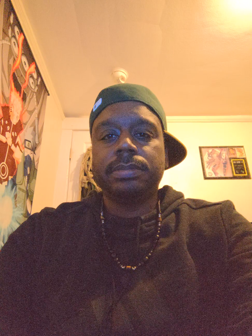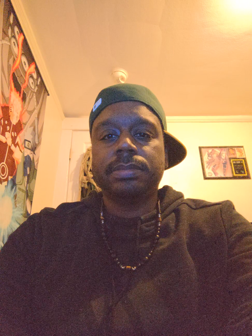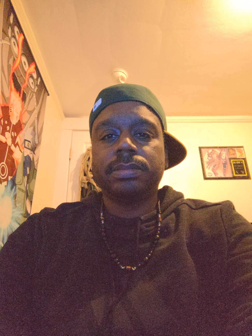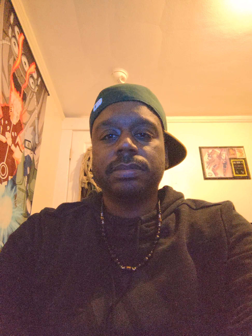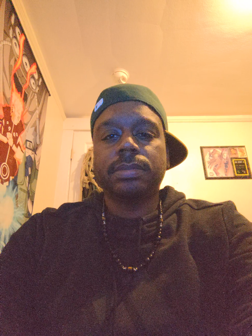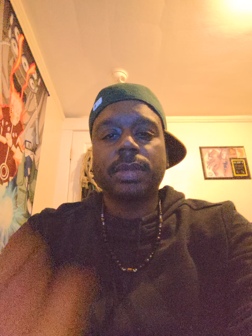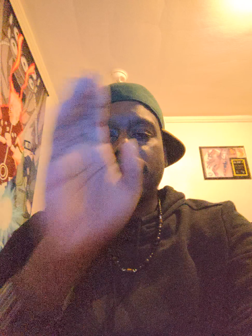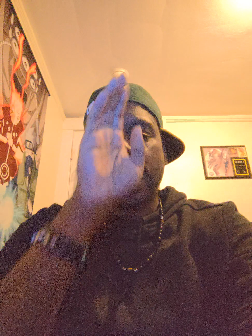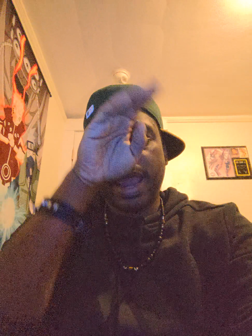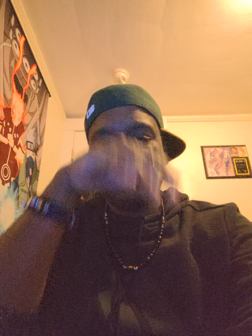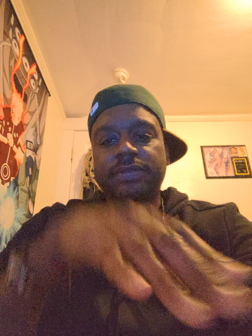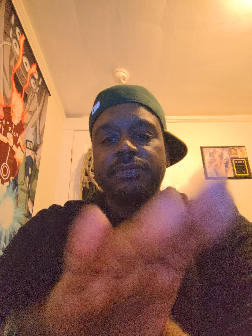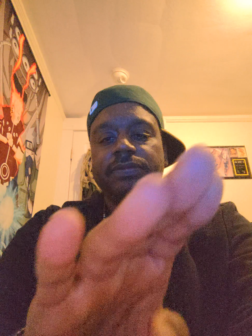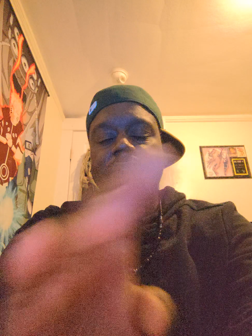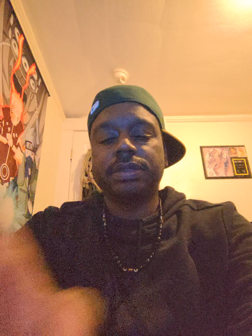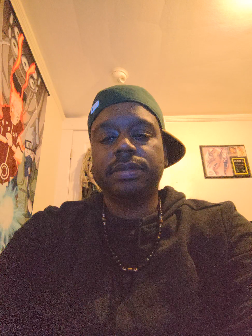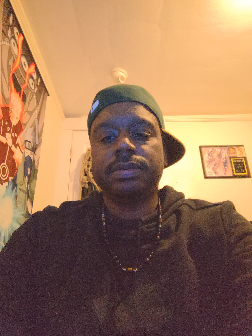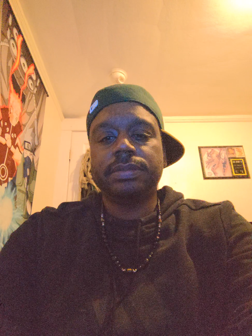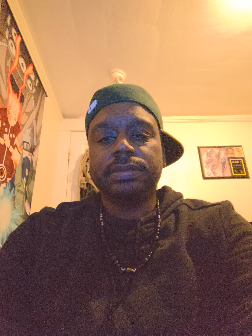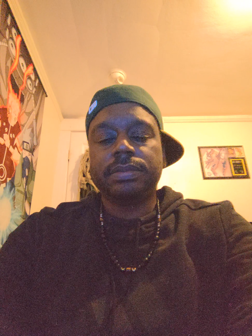elephant